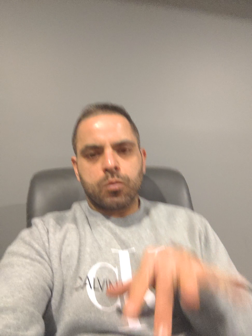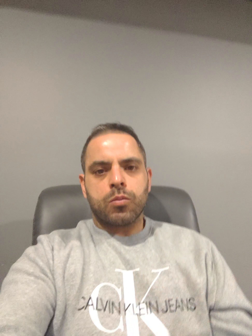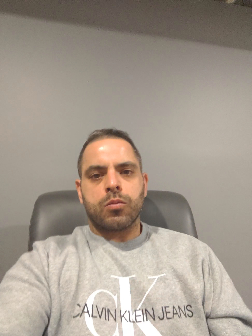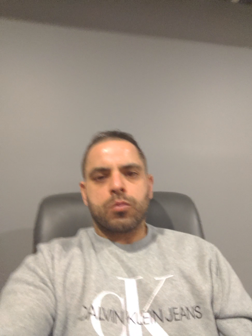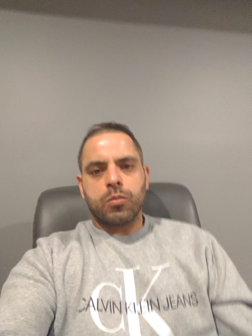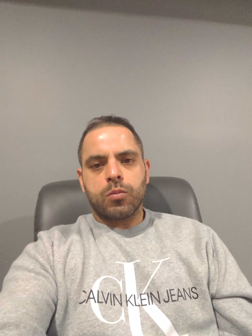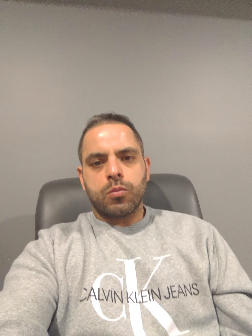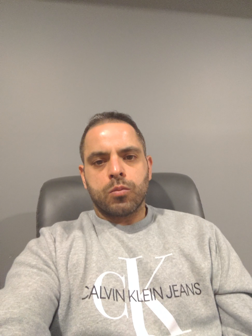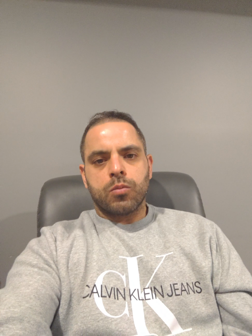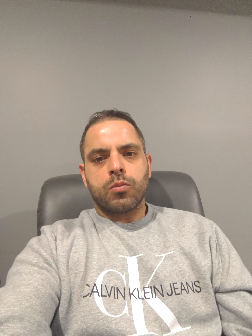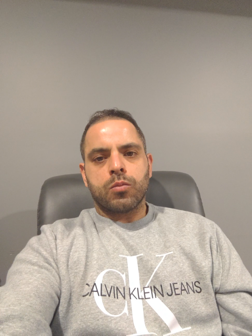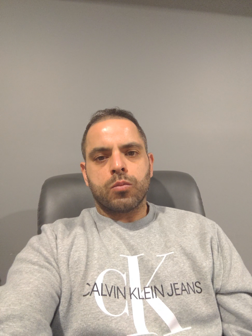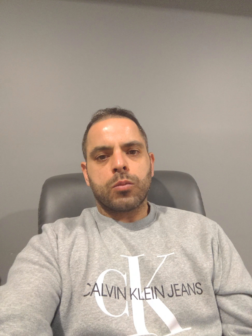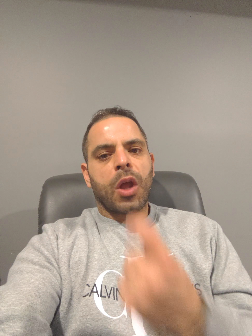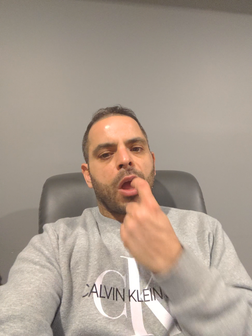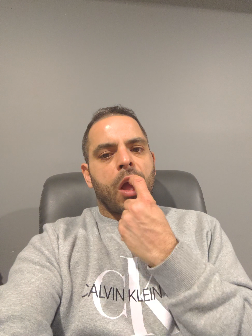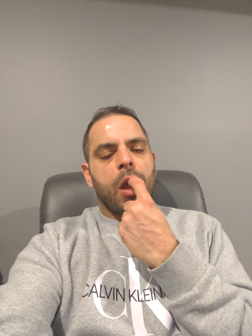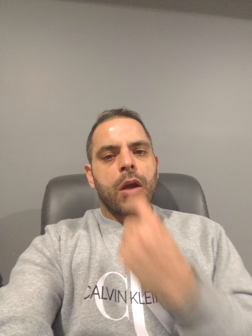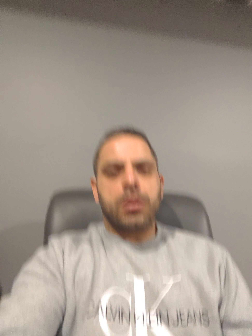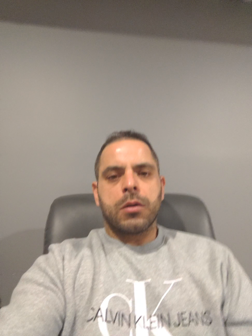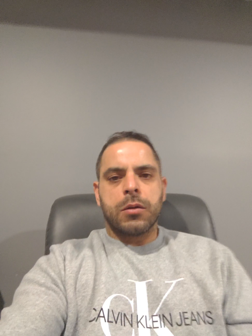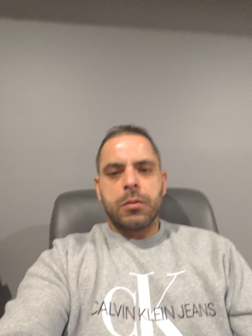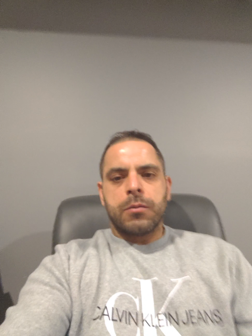window